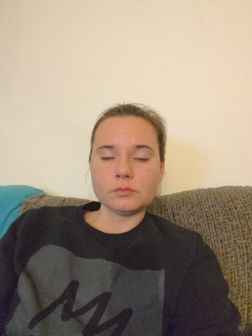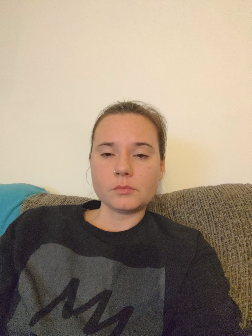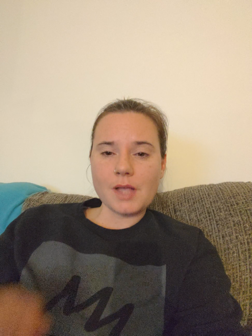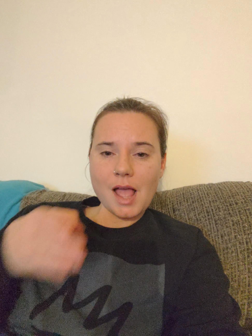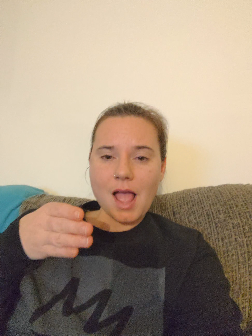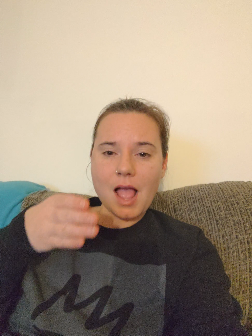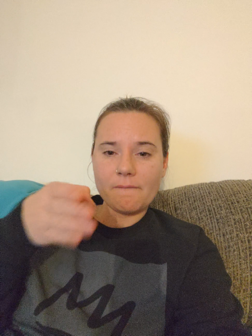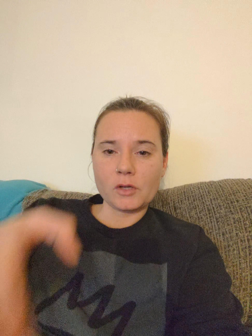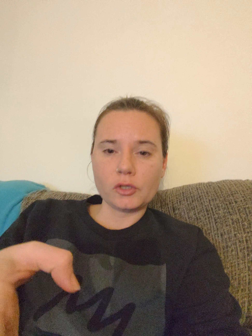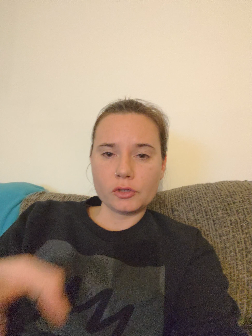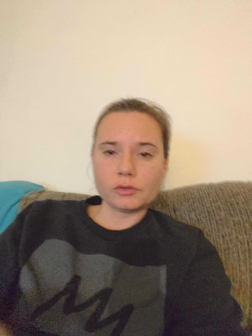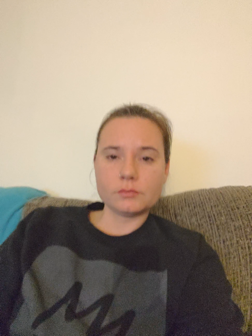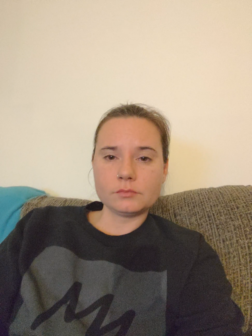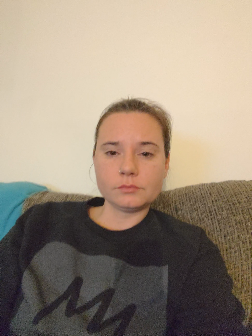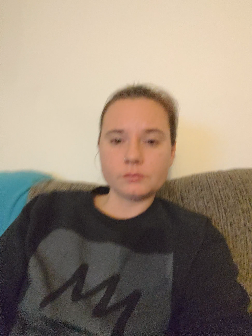after